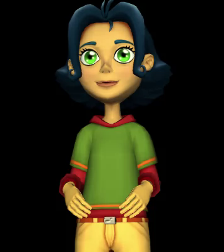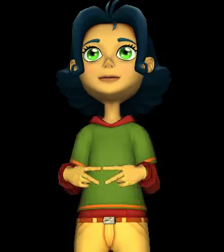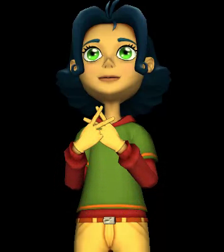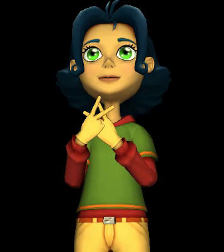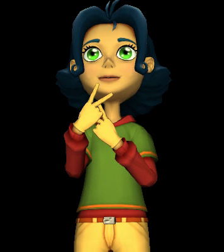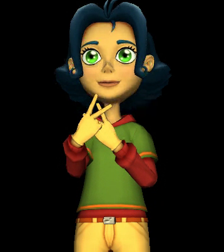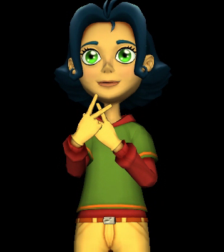أمام